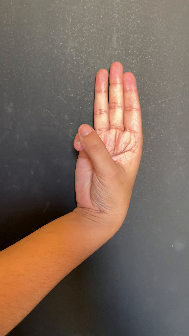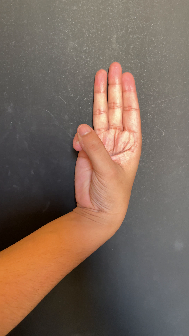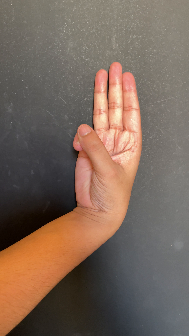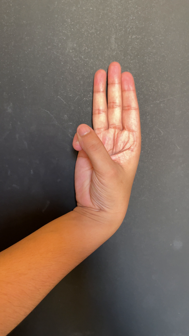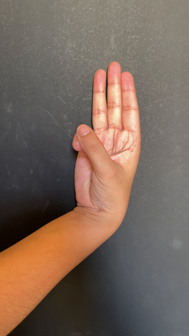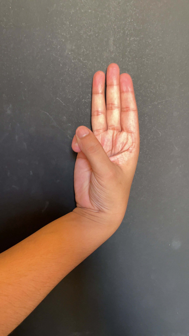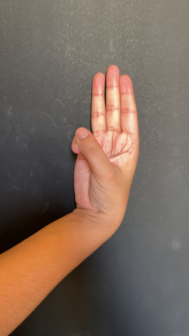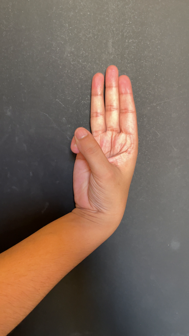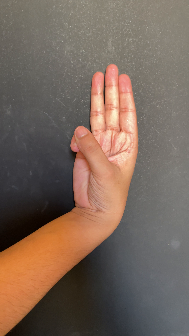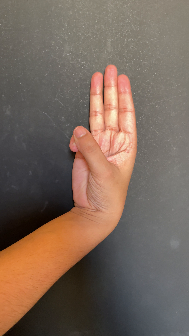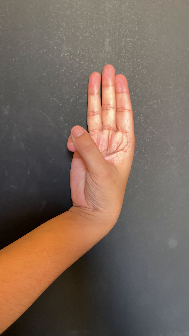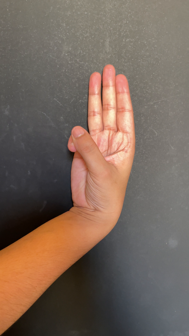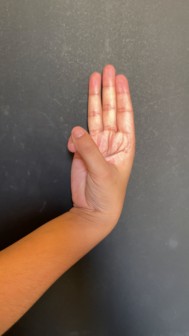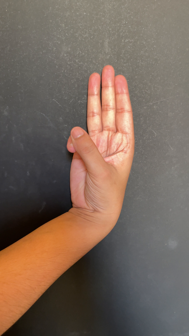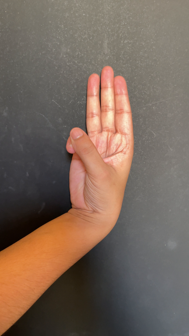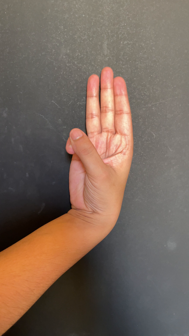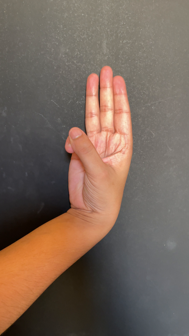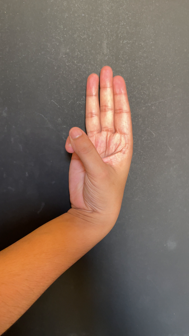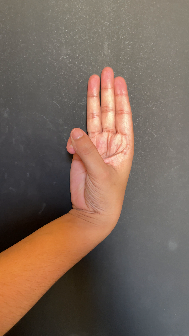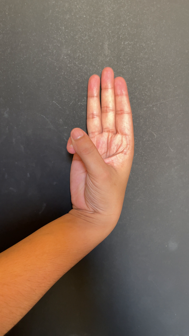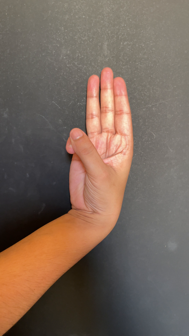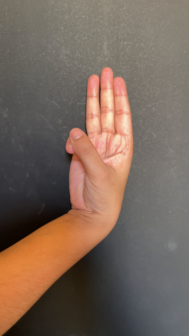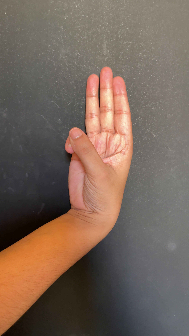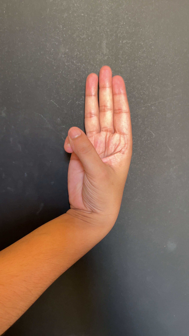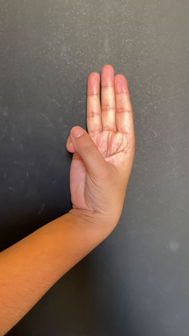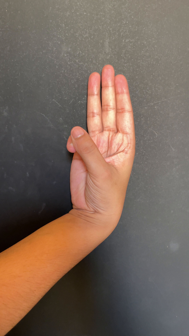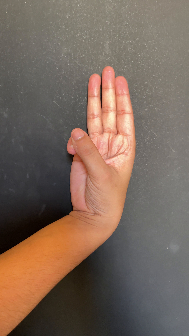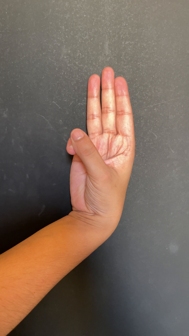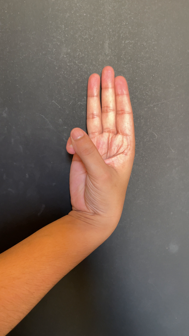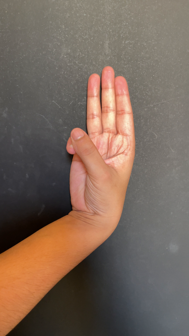म